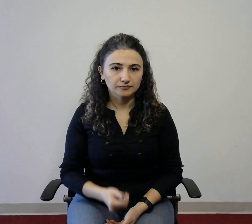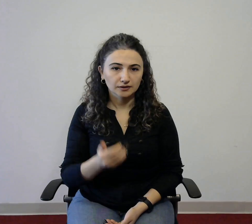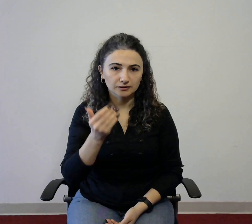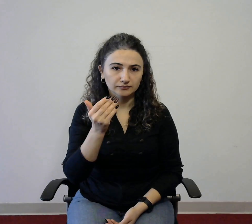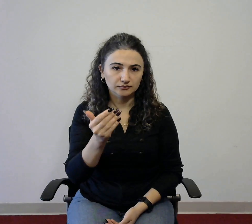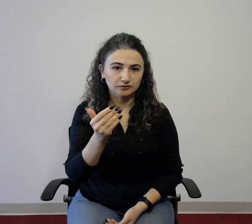siz